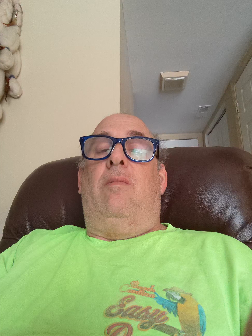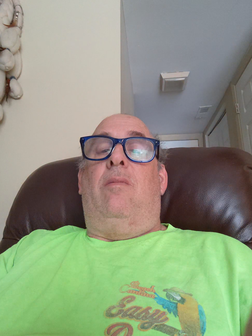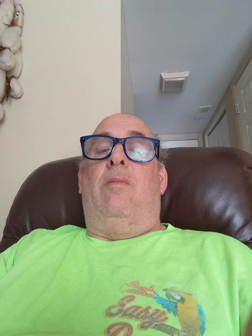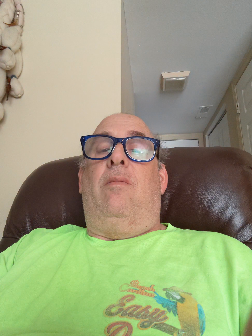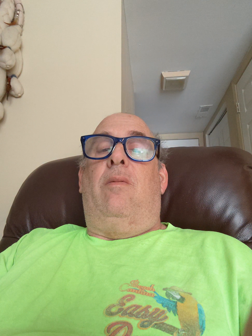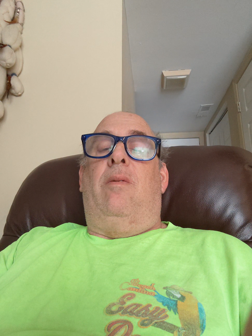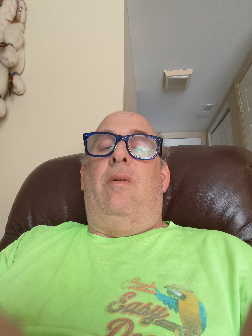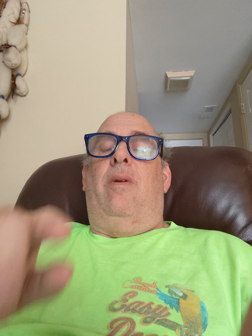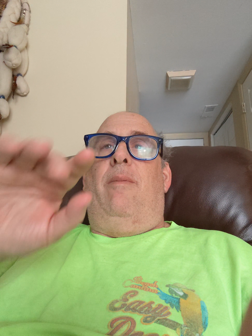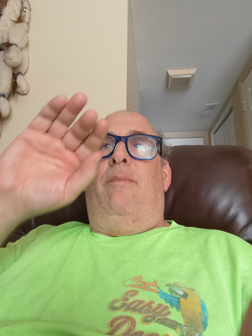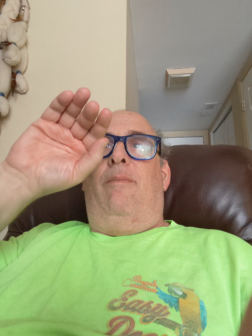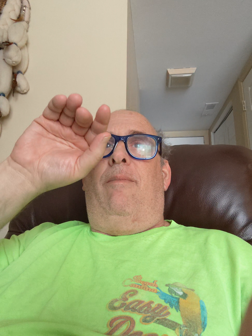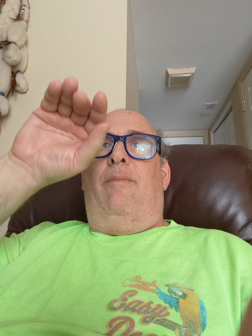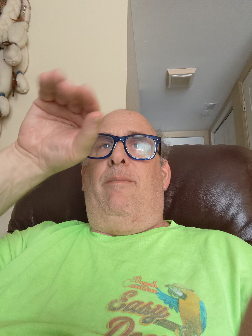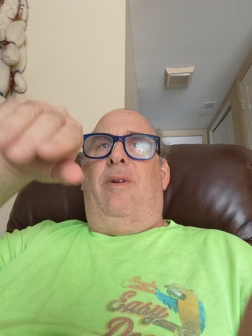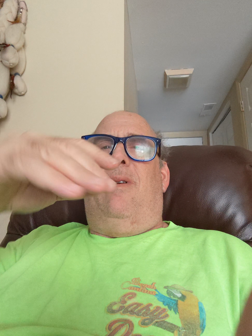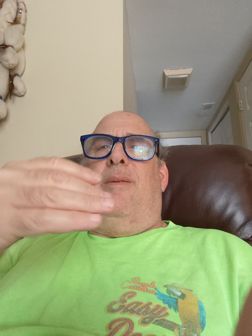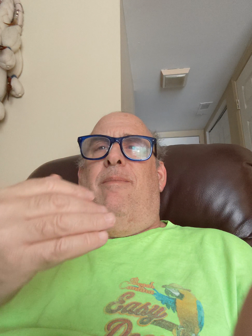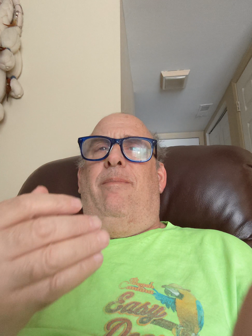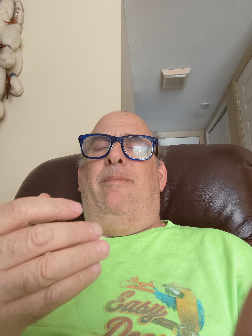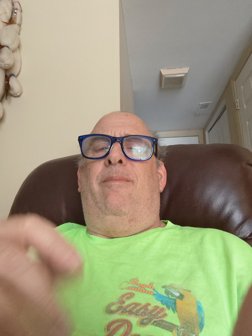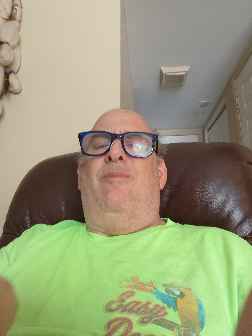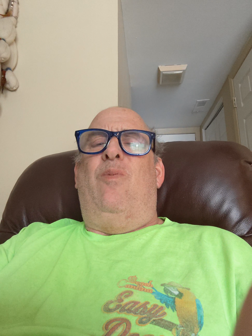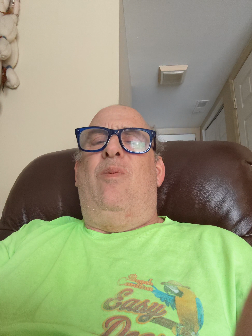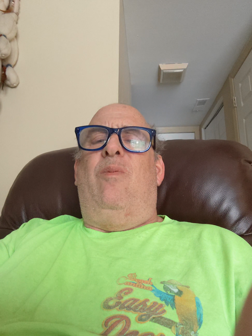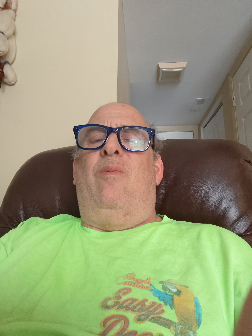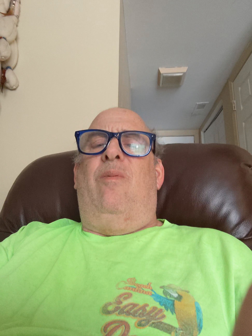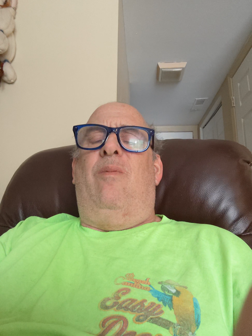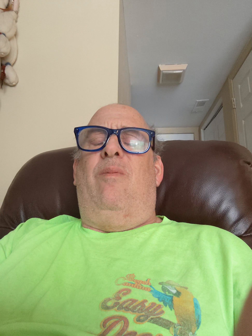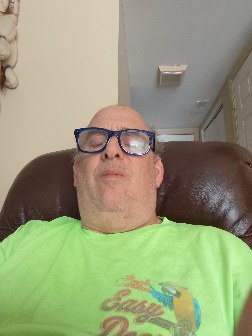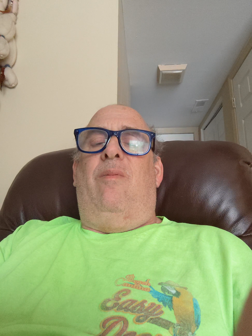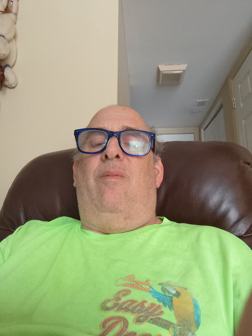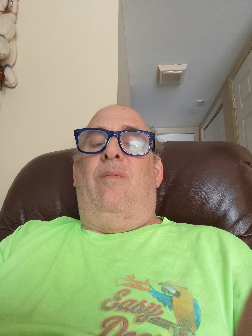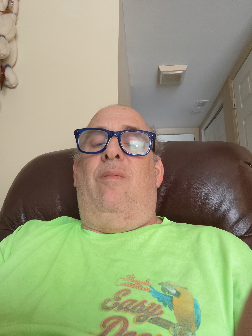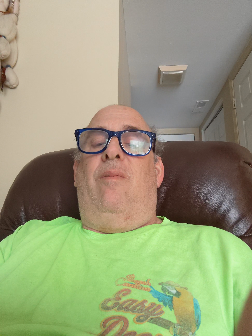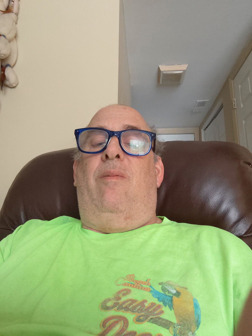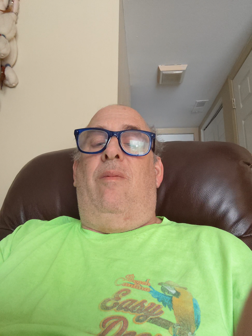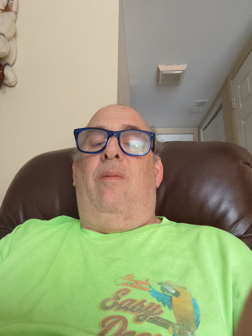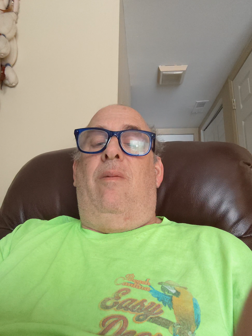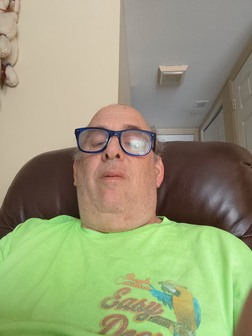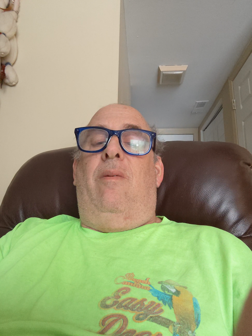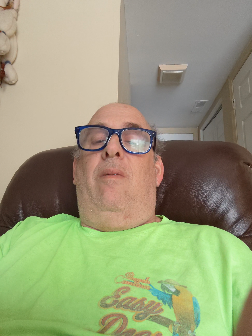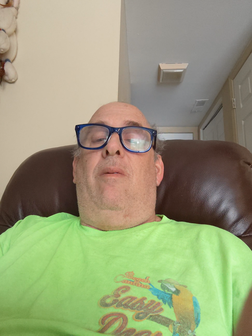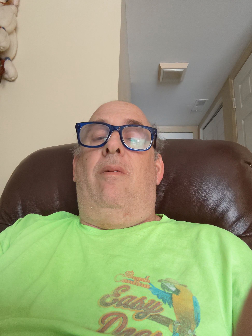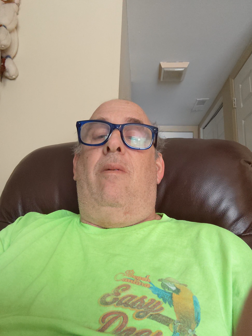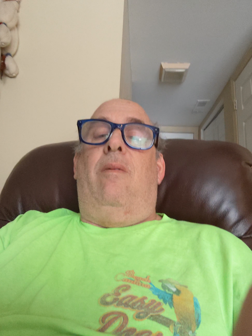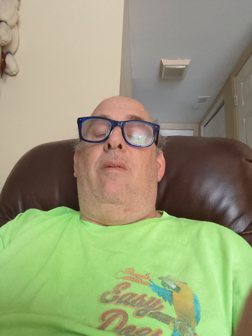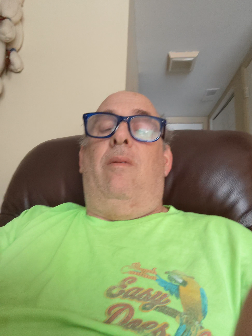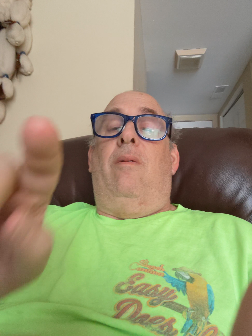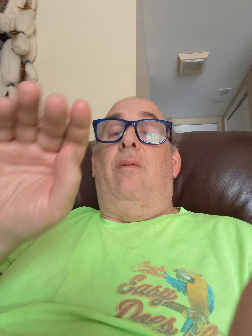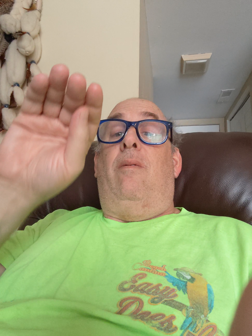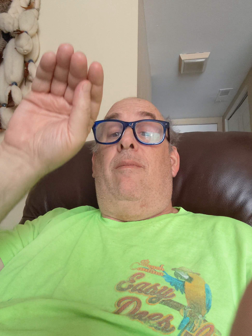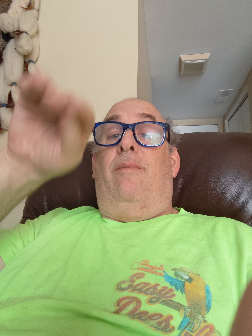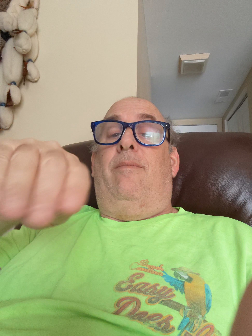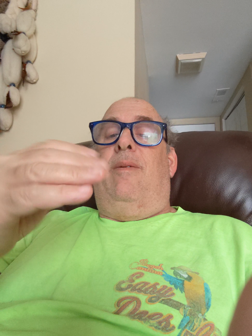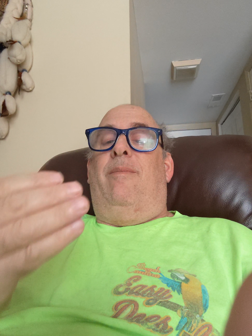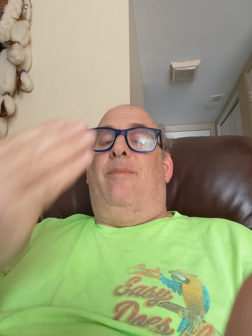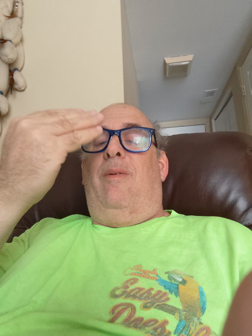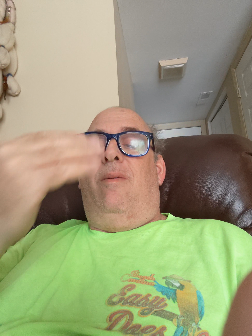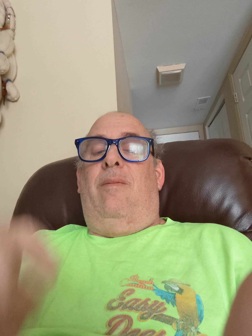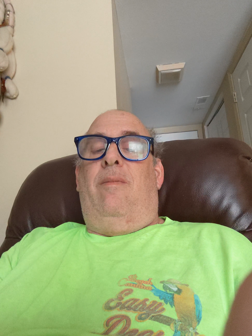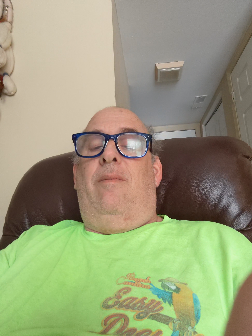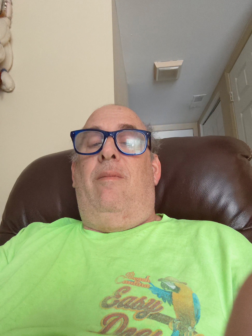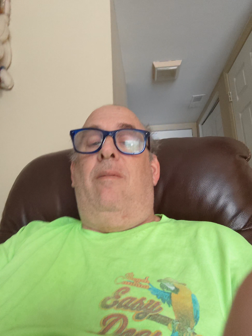mitten